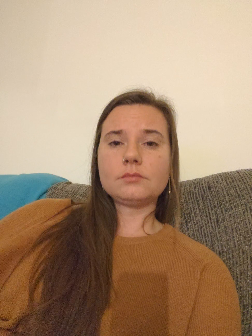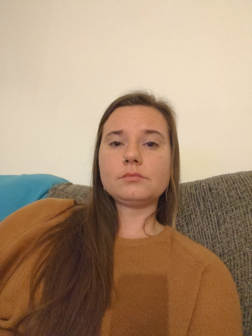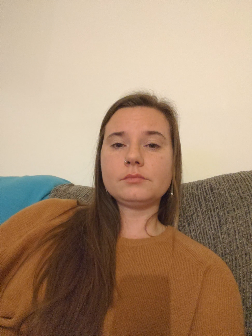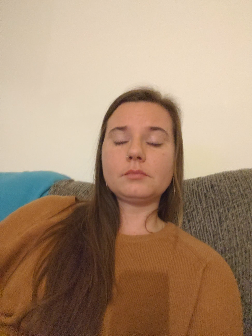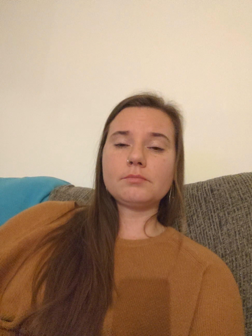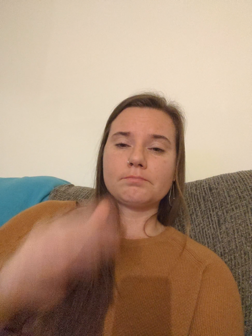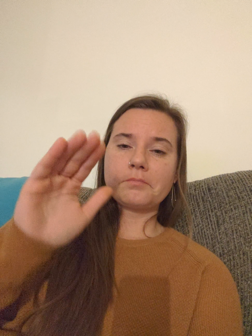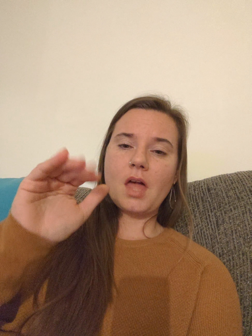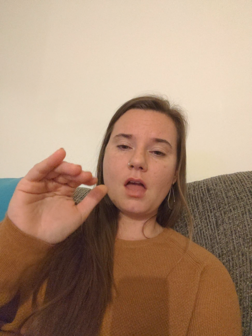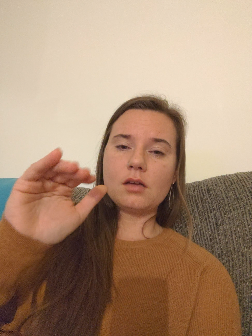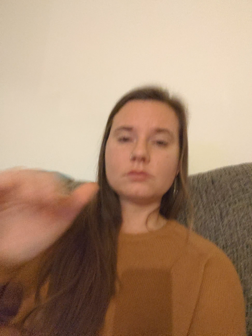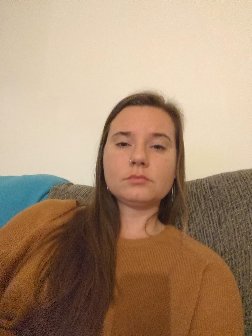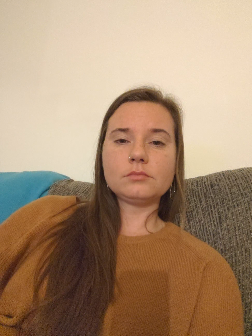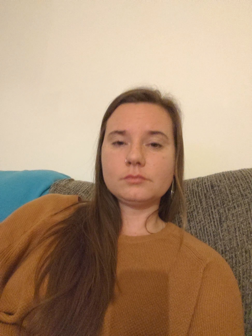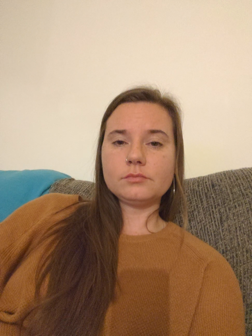bye